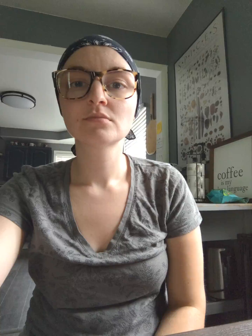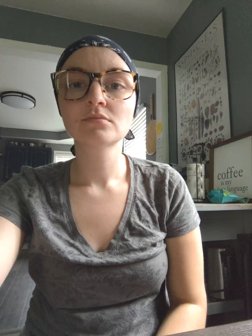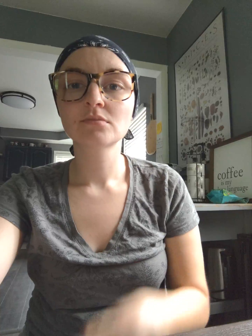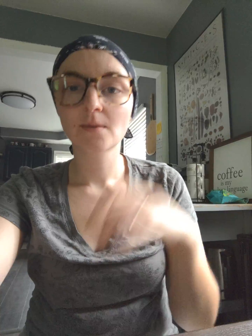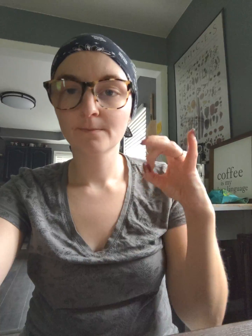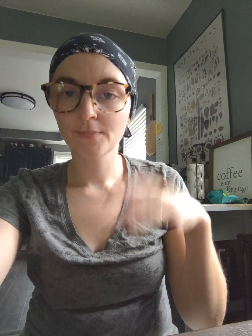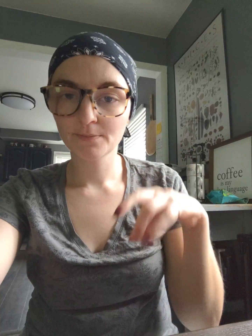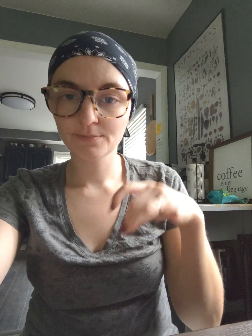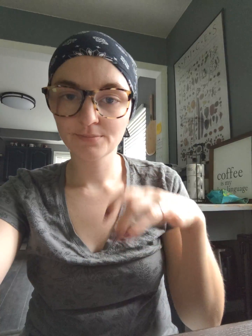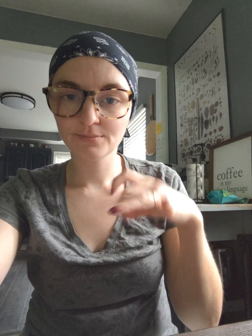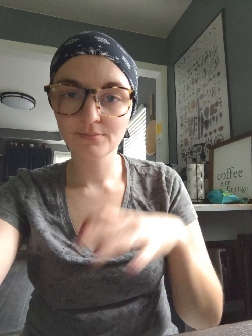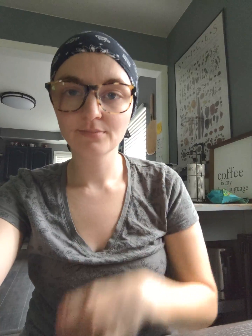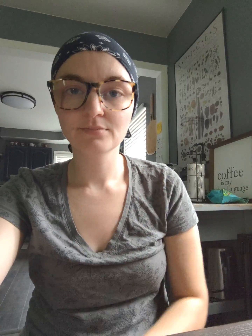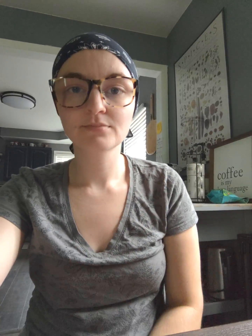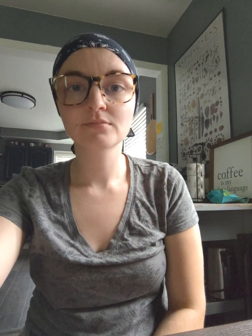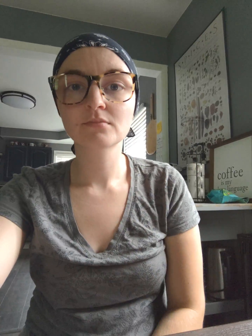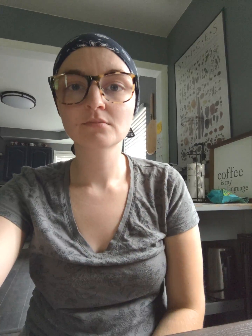pumpkin